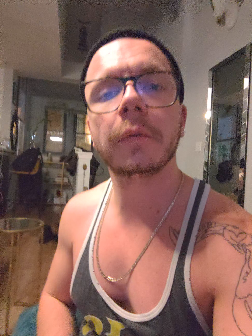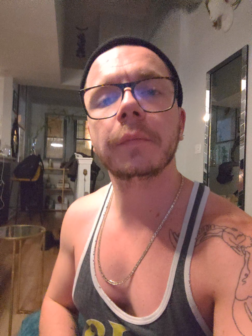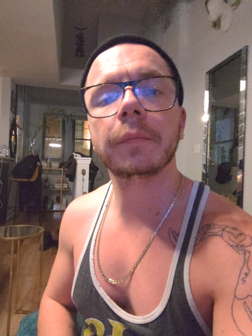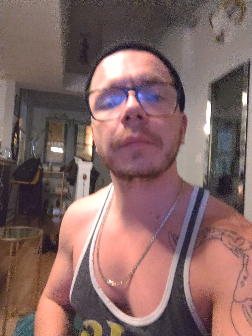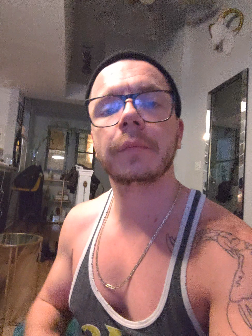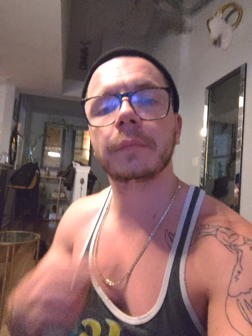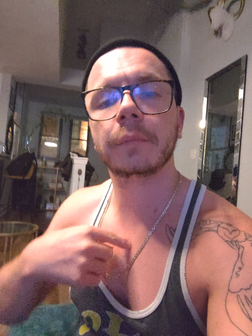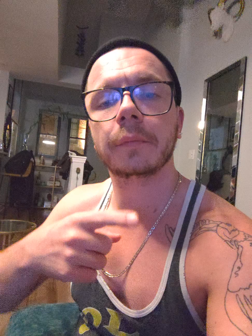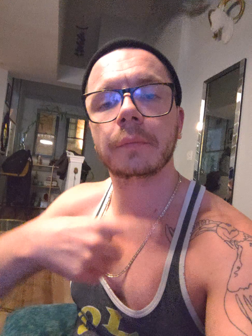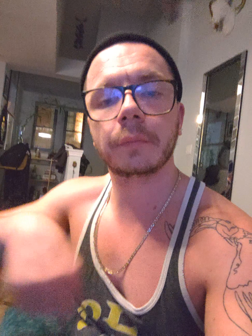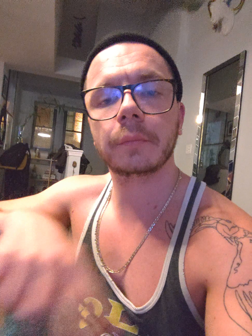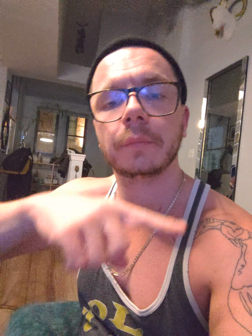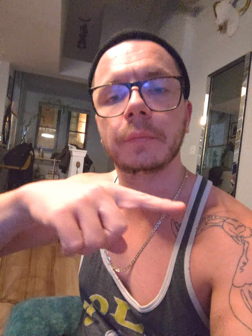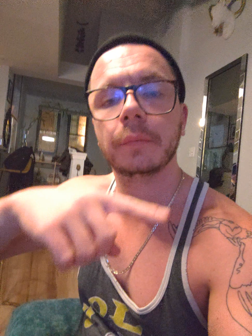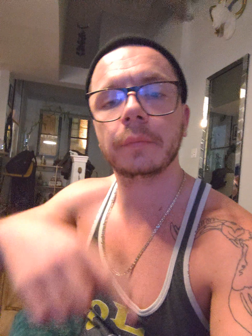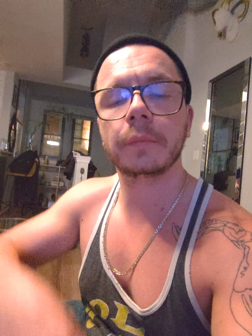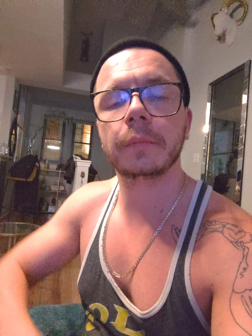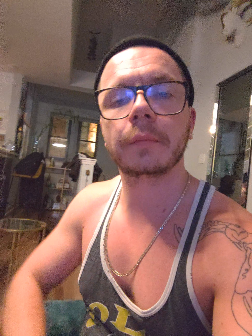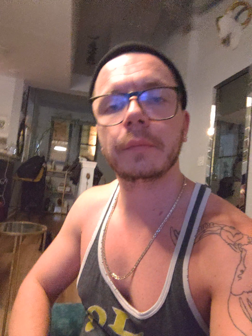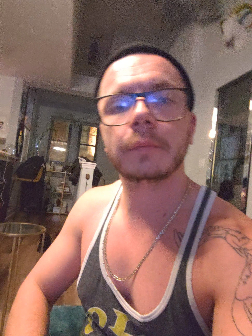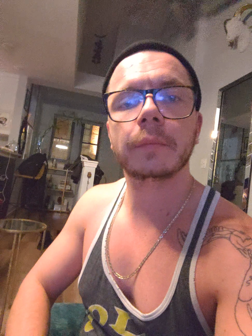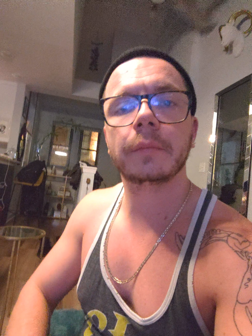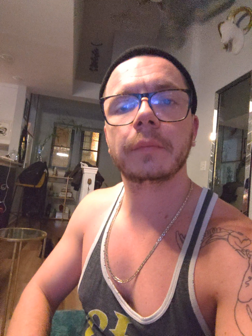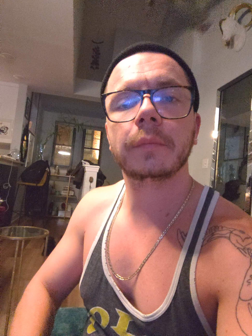we